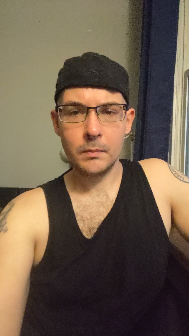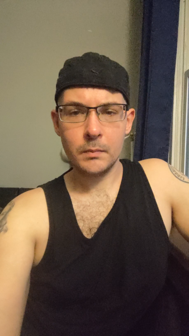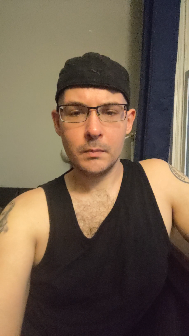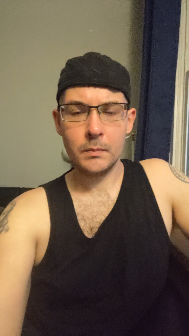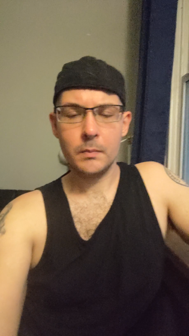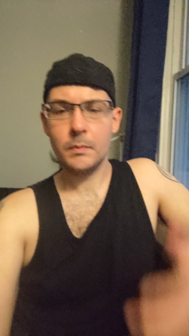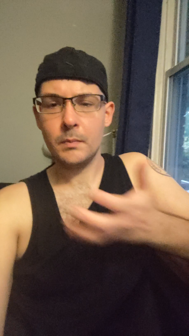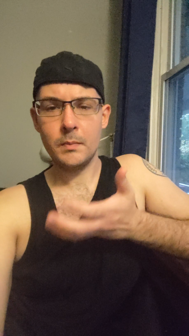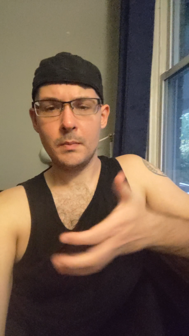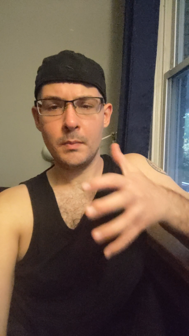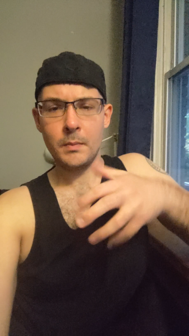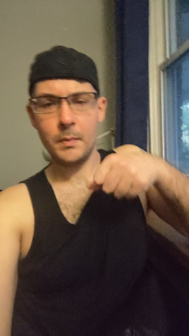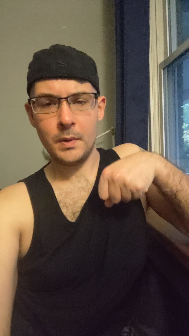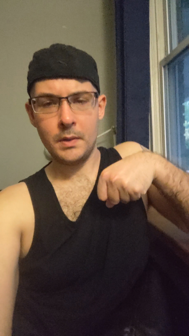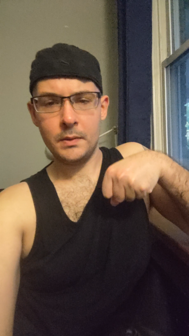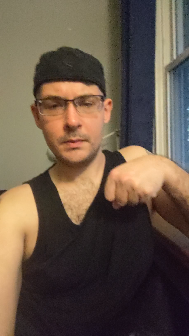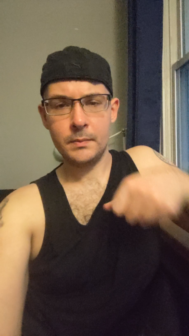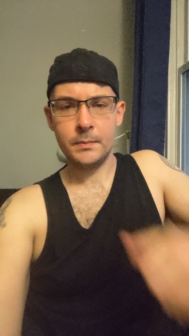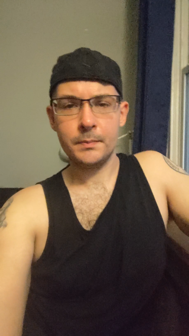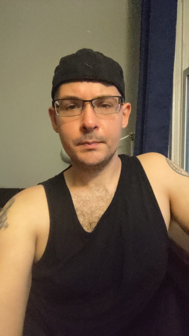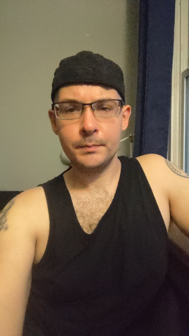bucket